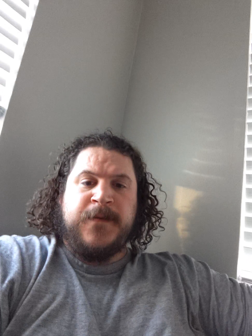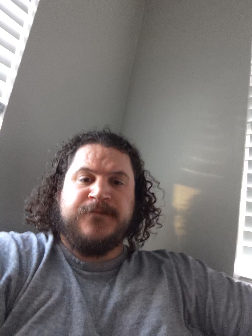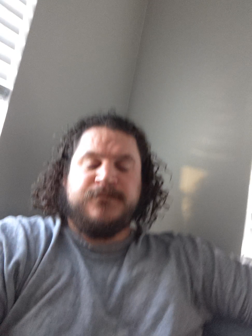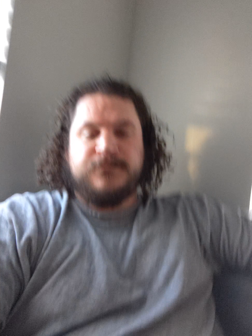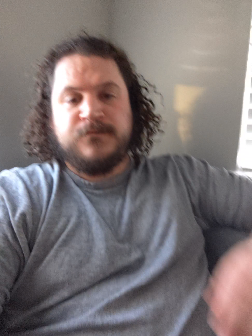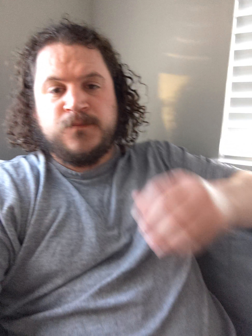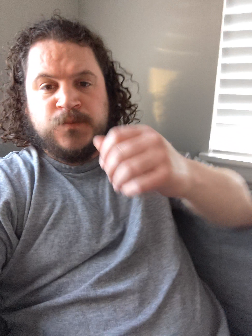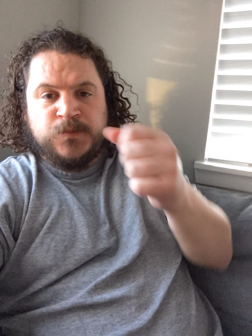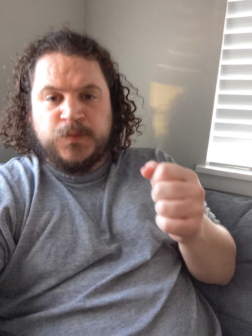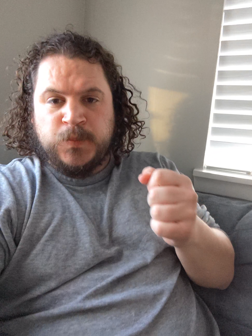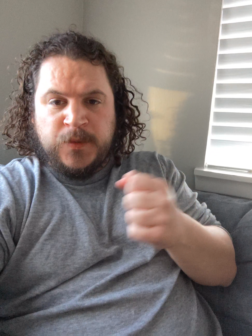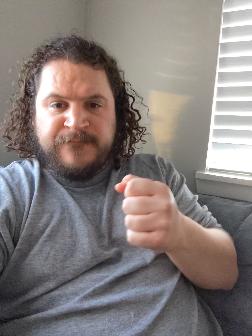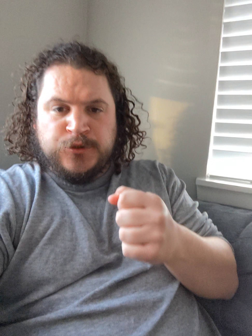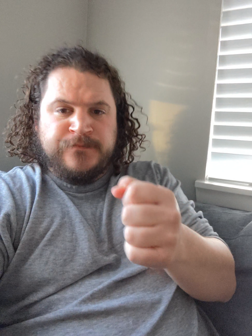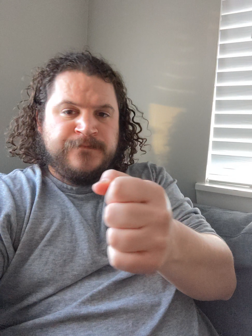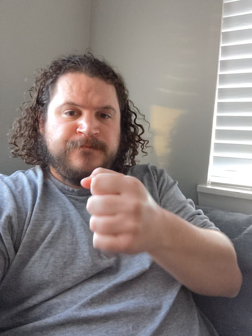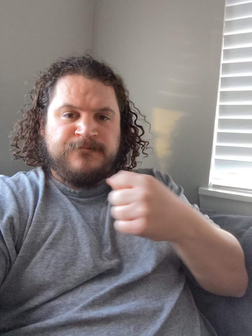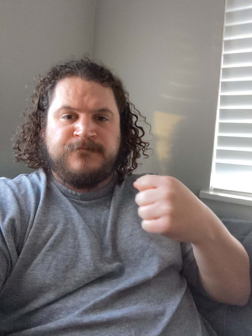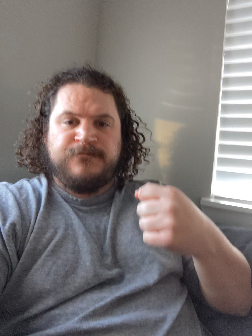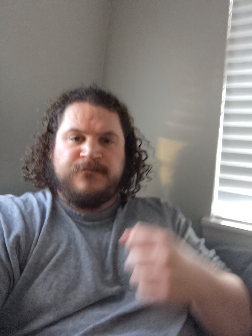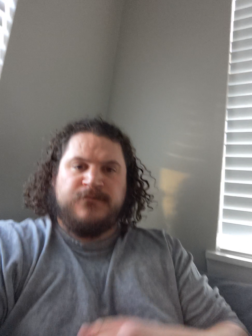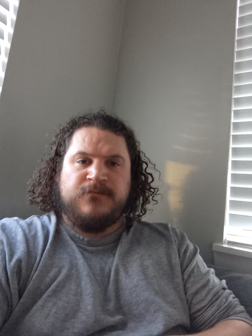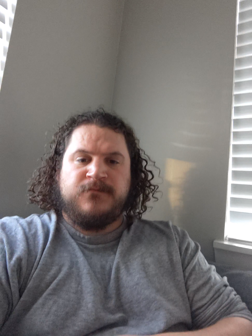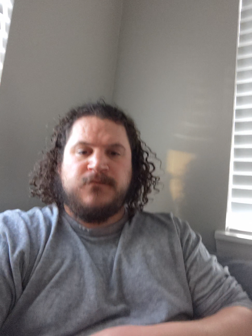refrigerator